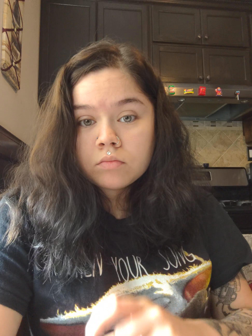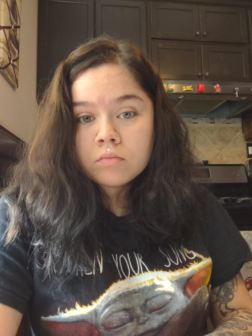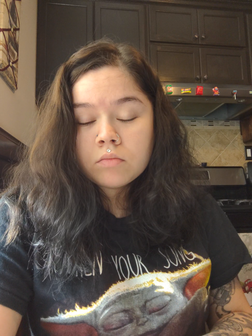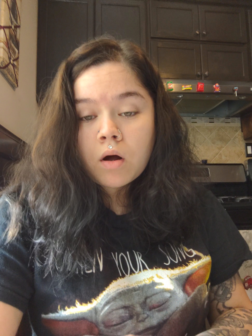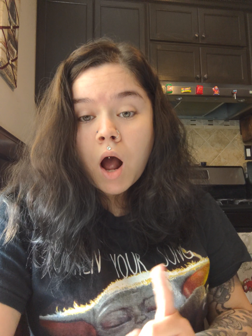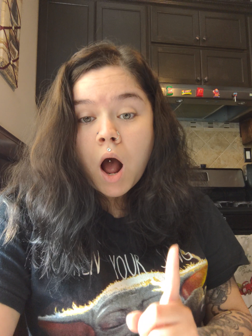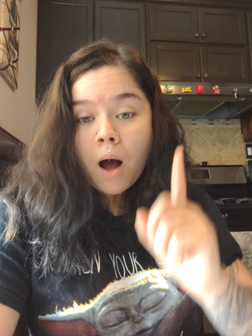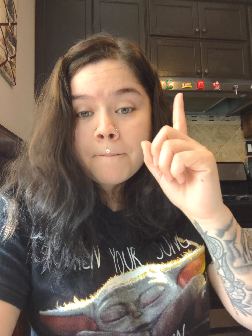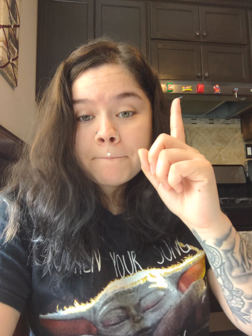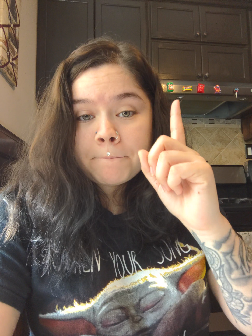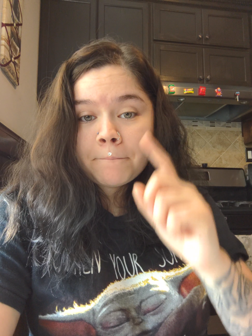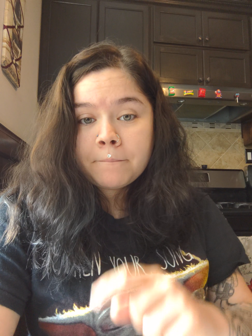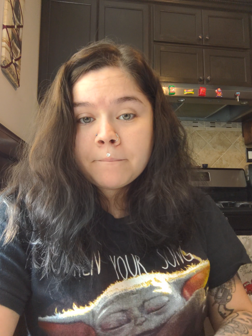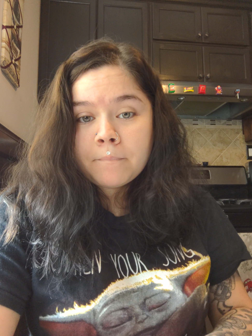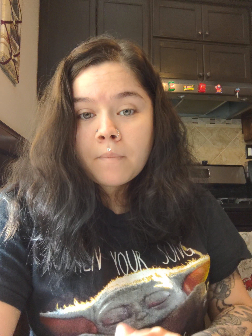up